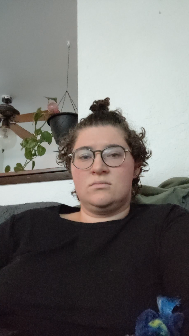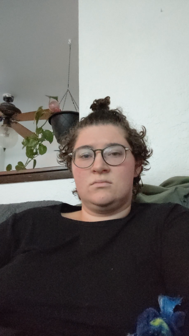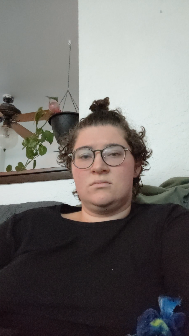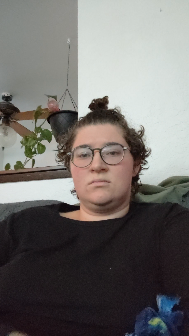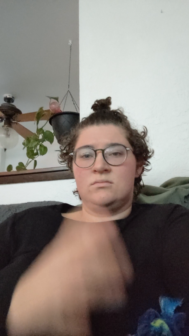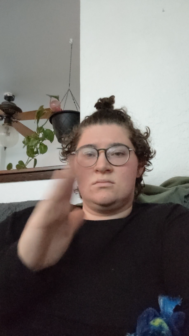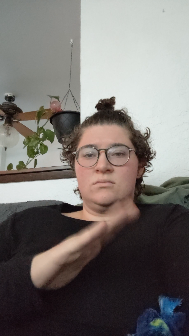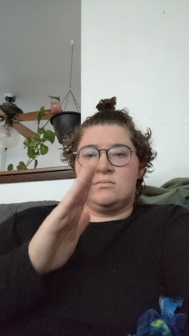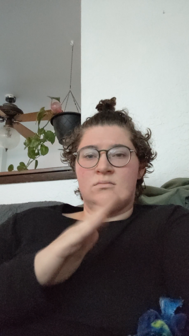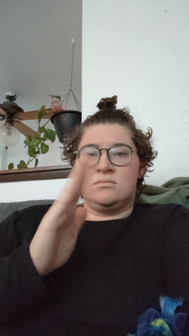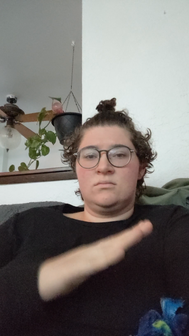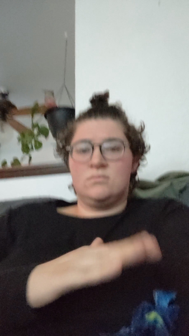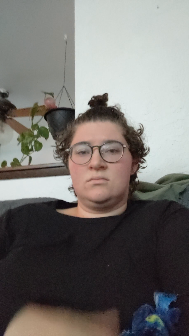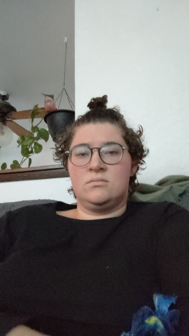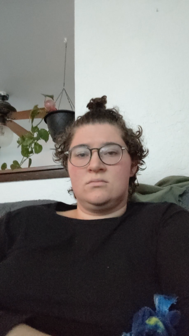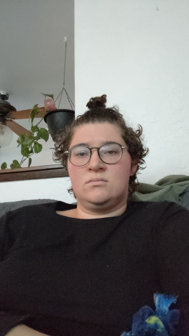clap